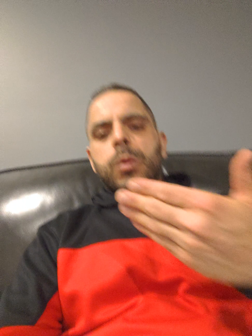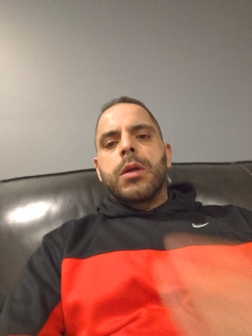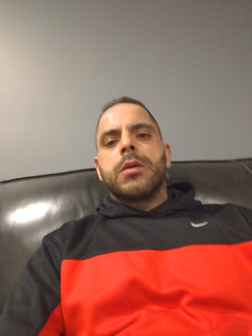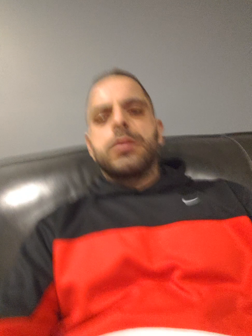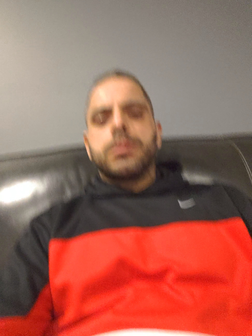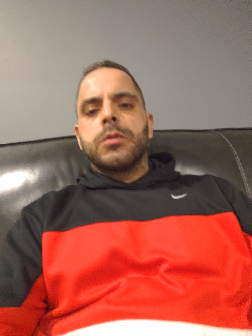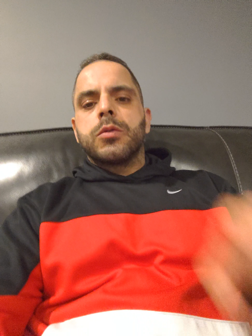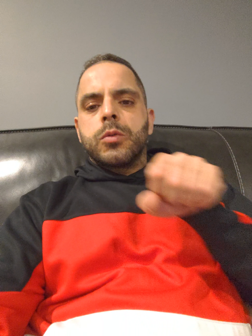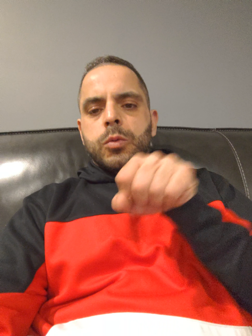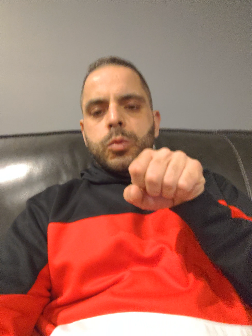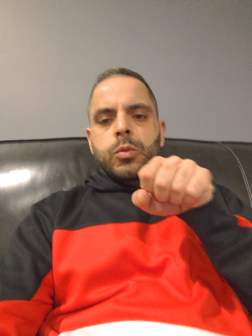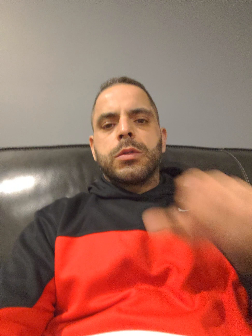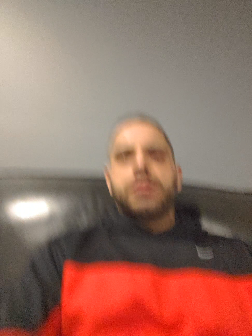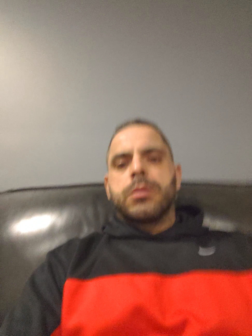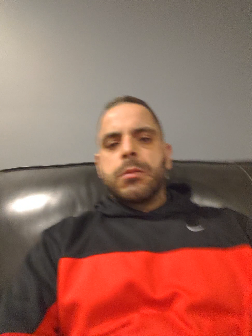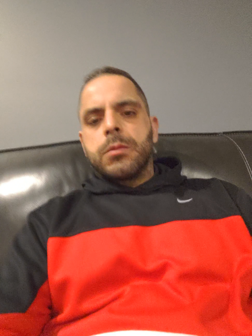shoe